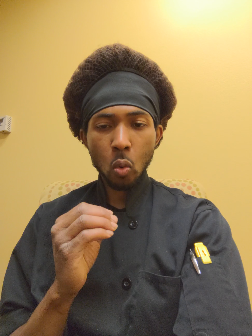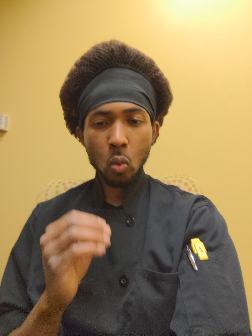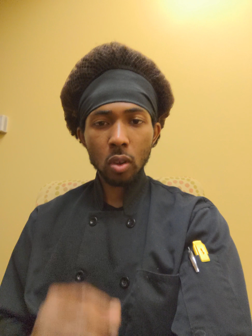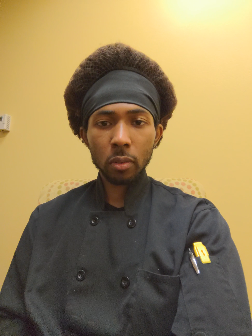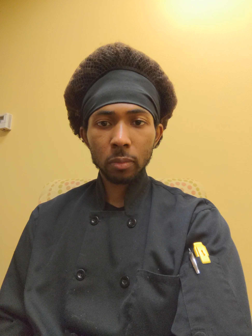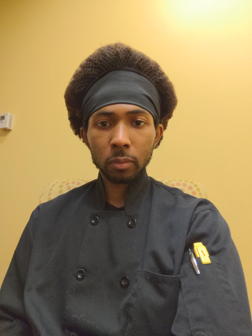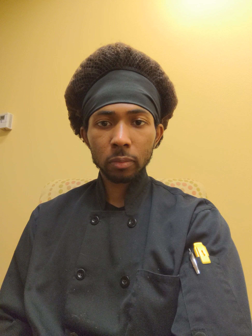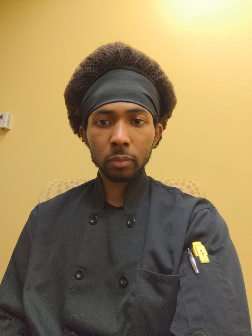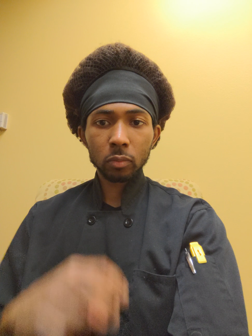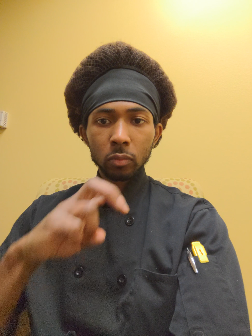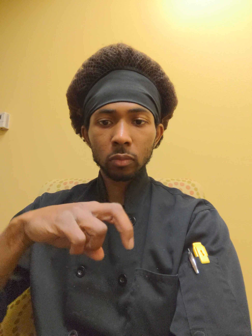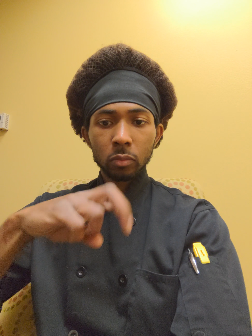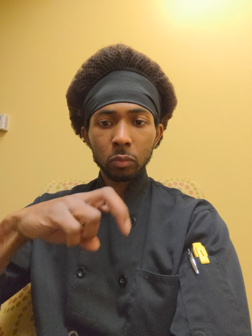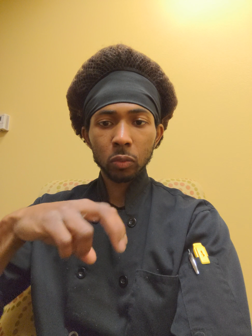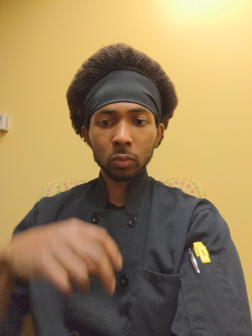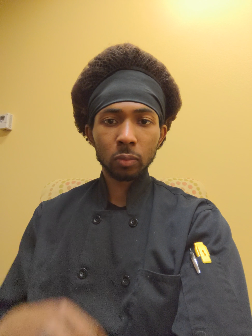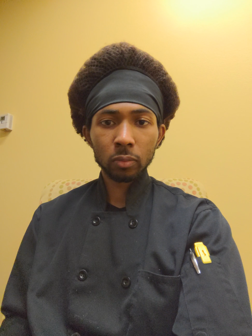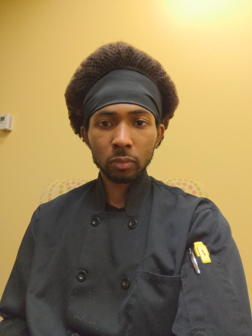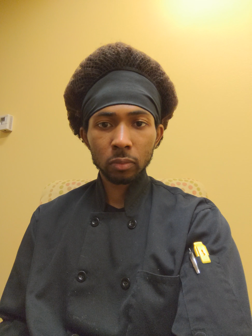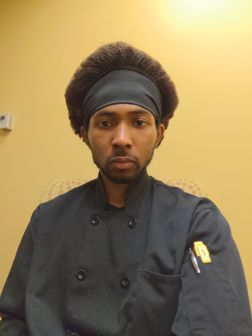potato